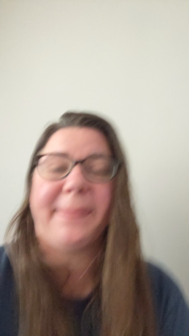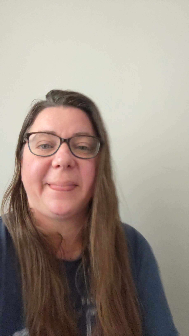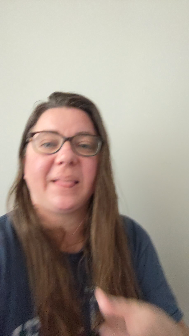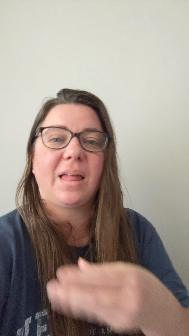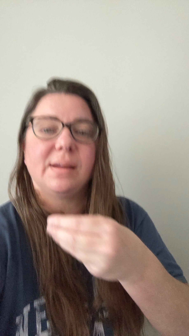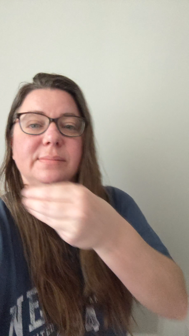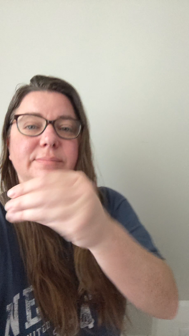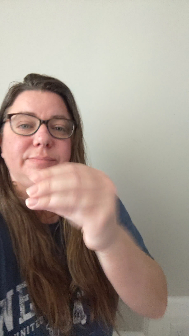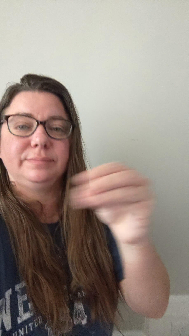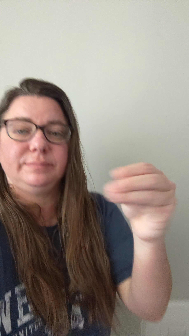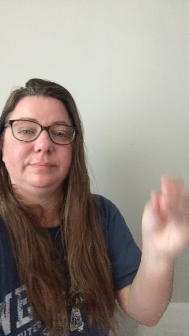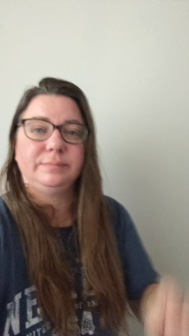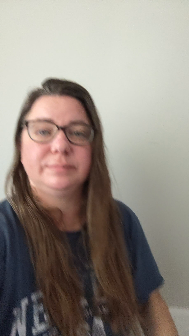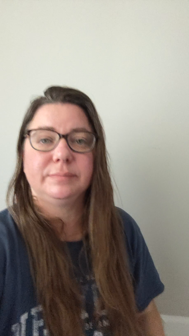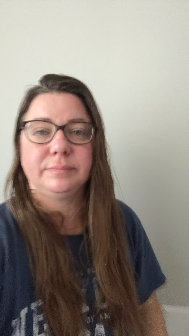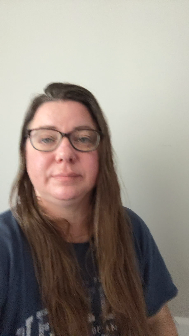shopping